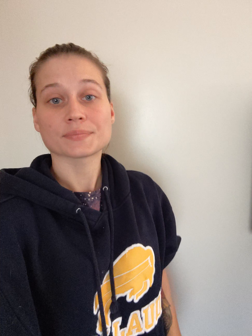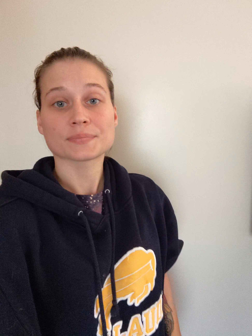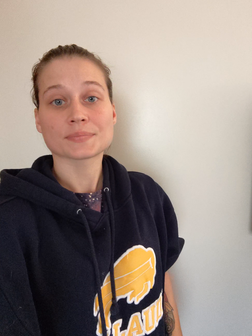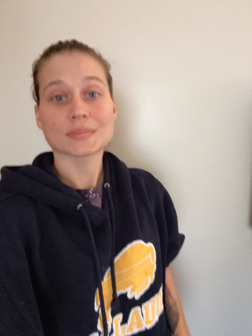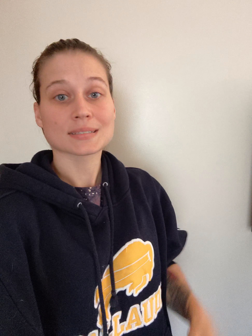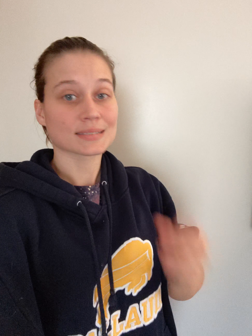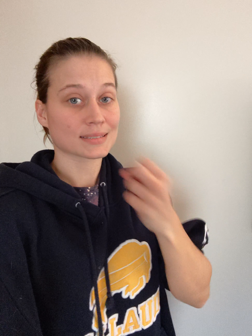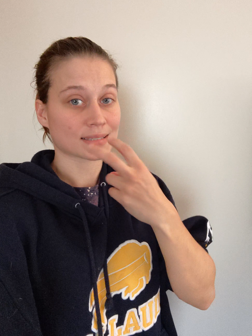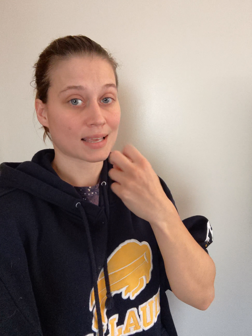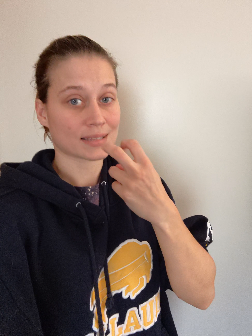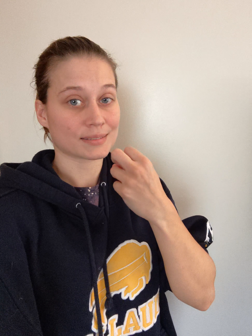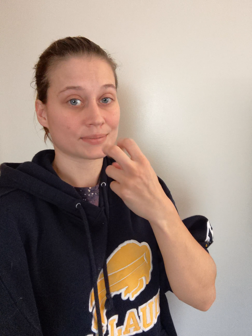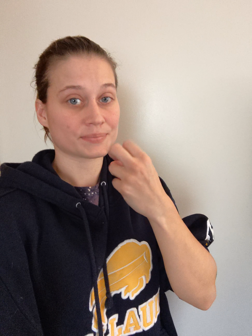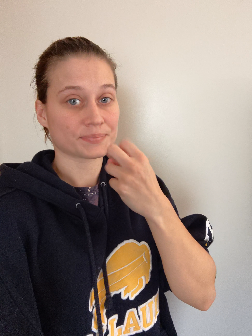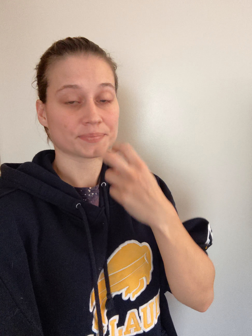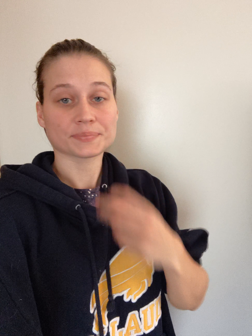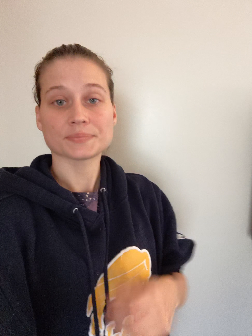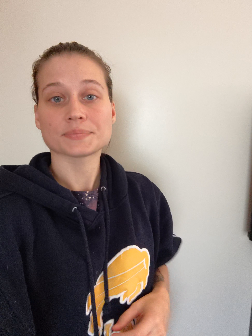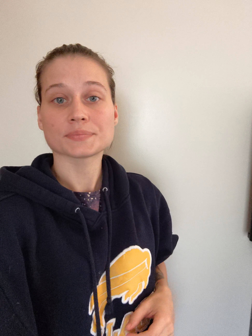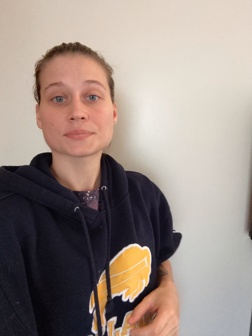snack